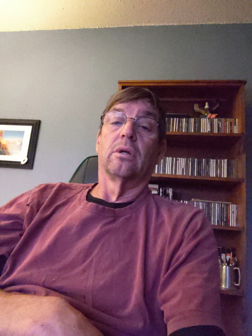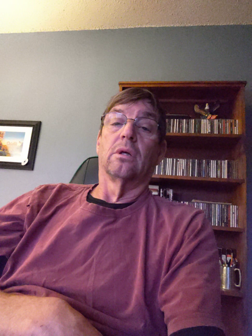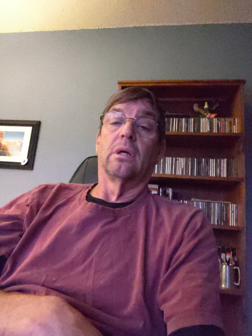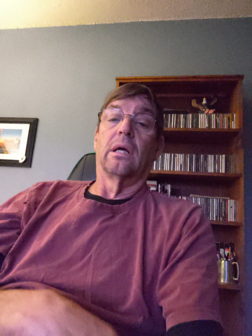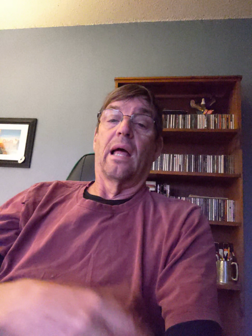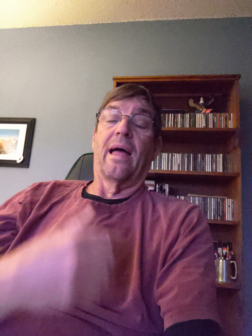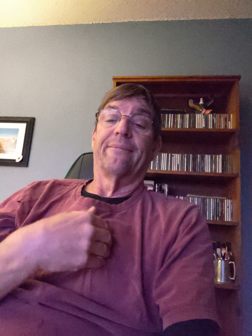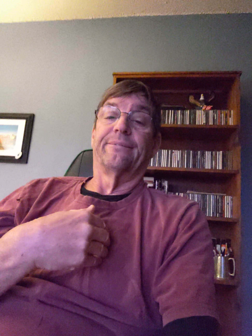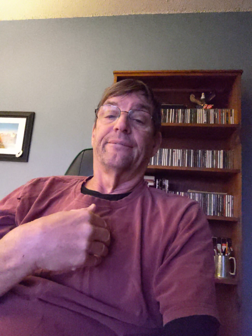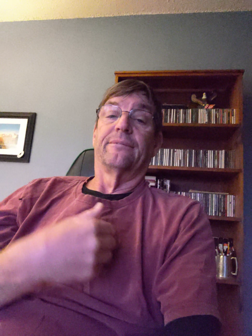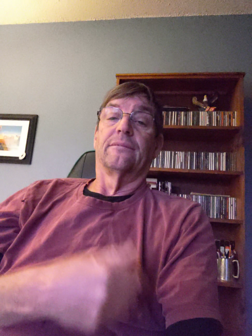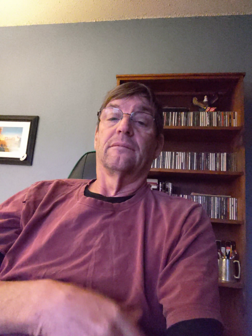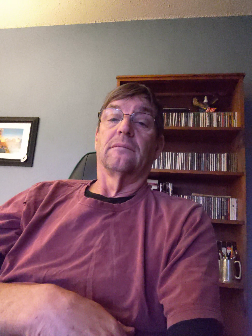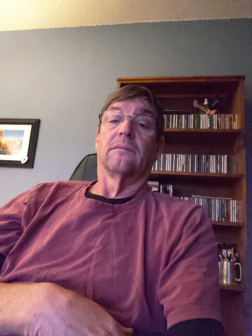have